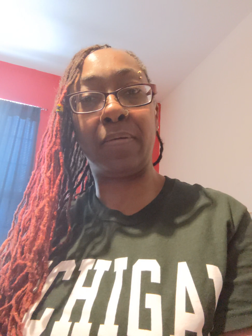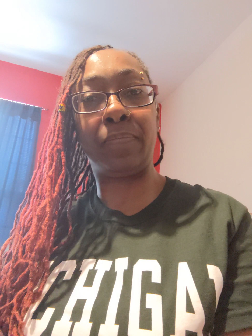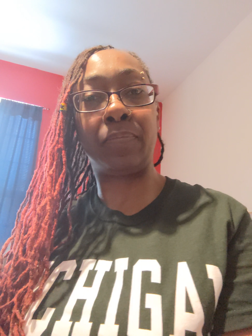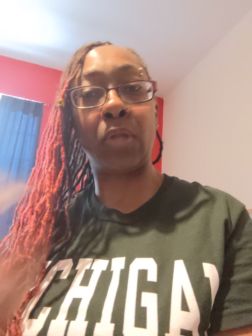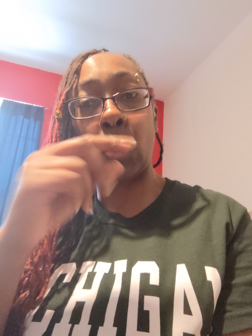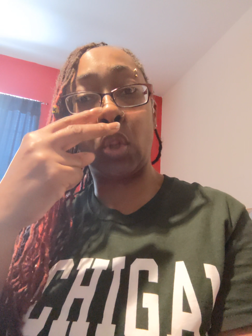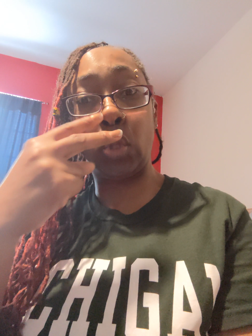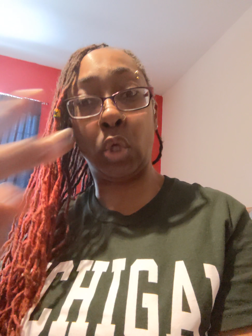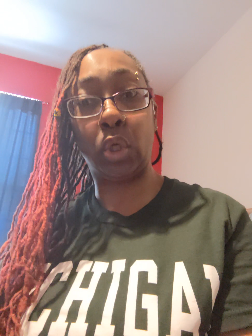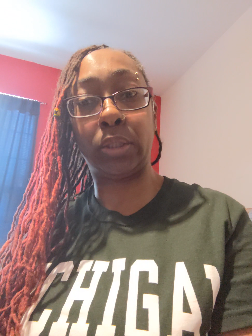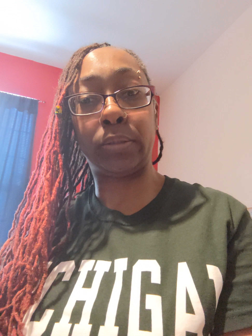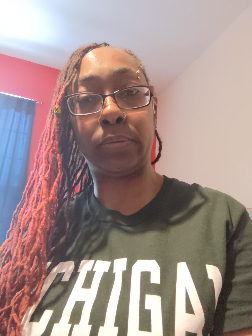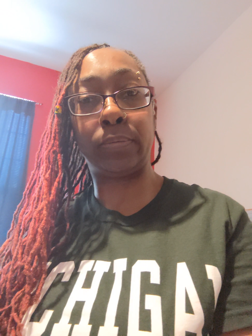look